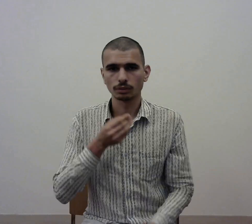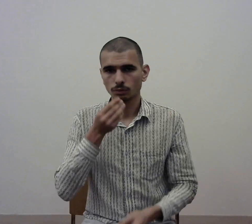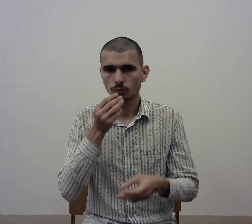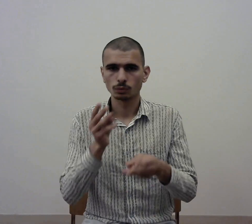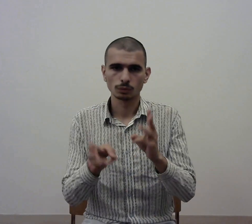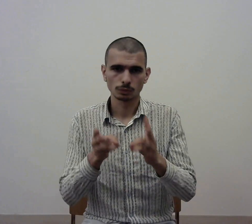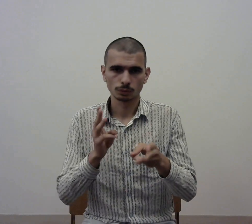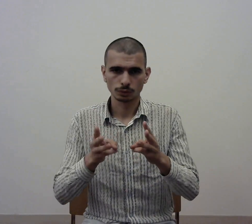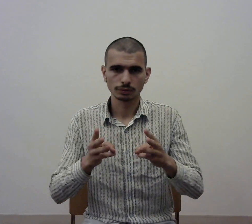mətbəx